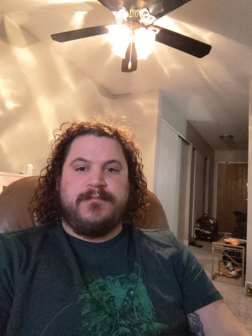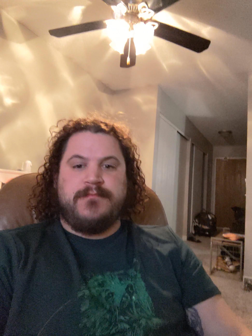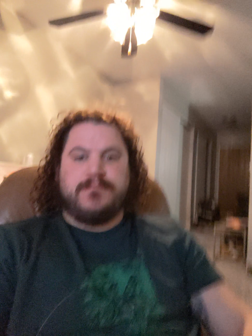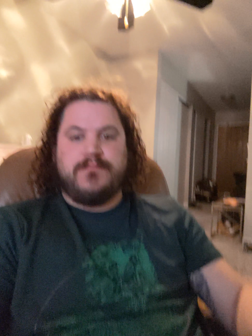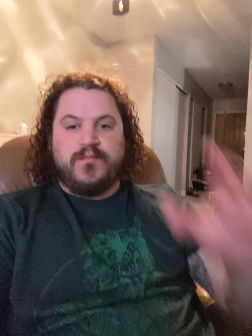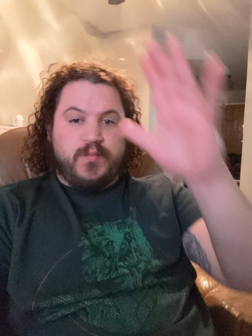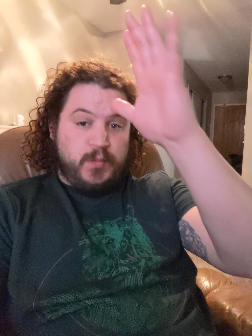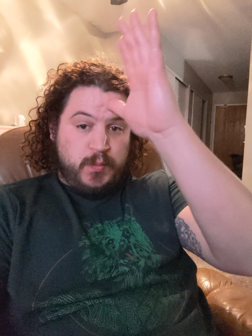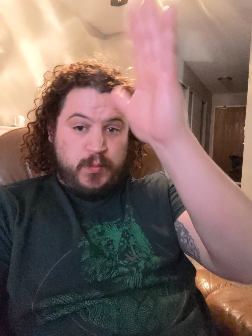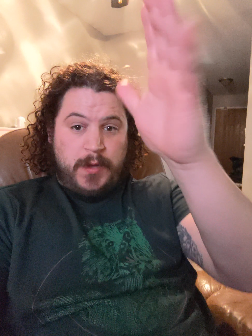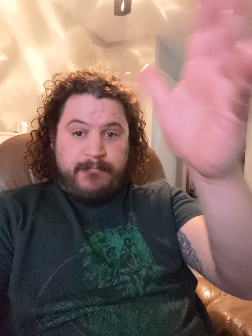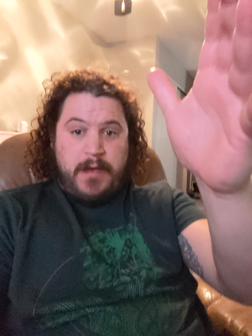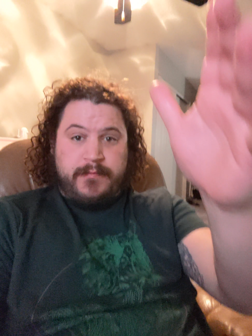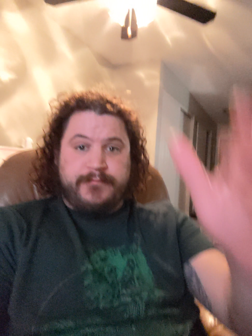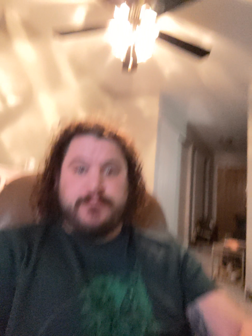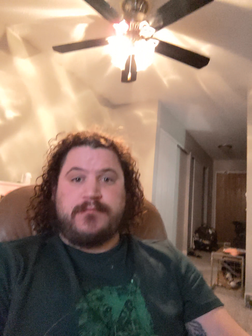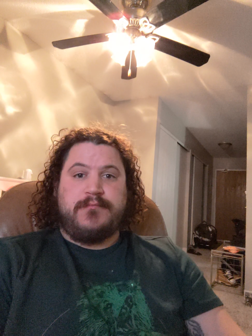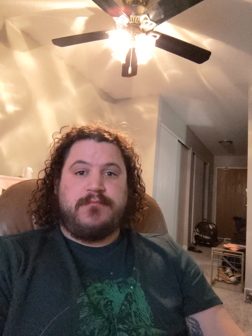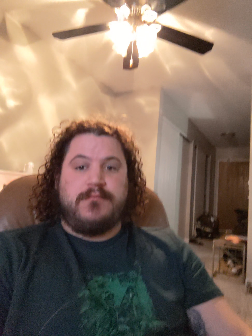grandpa